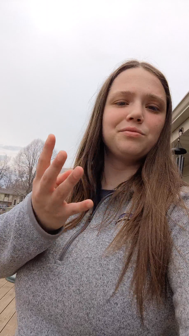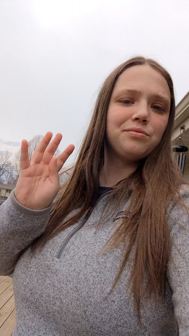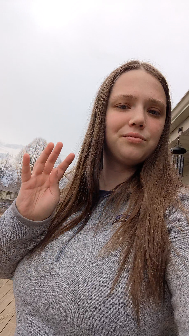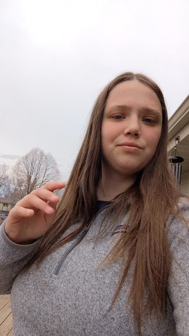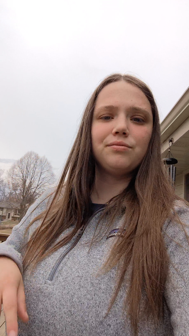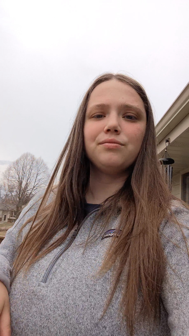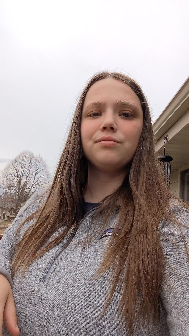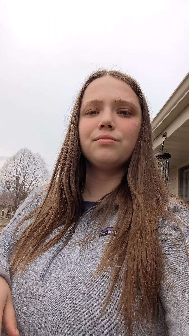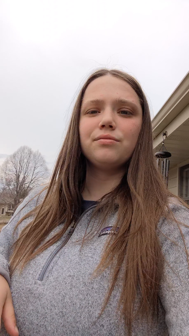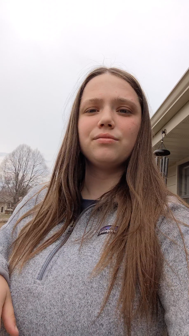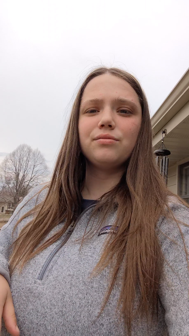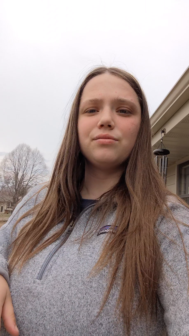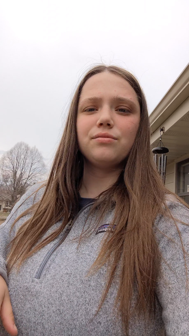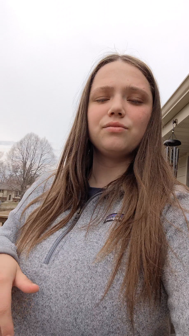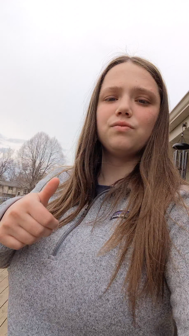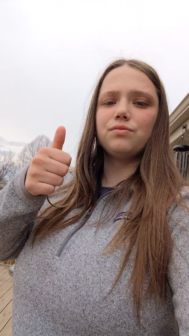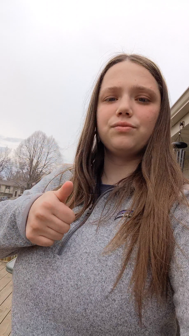each